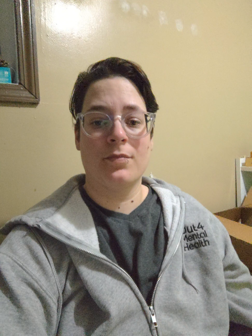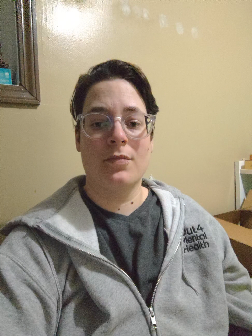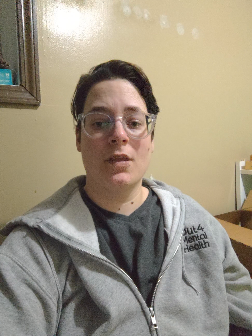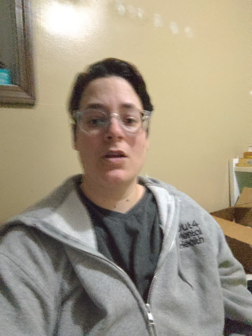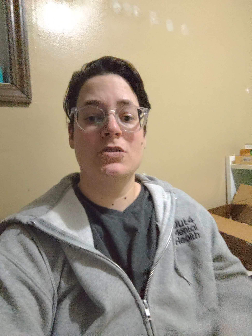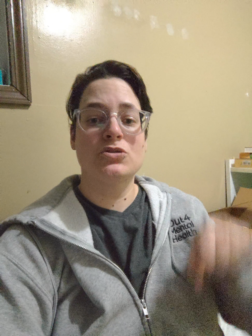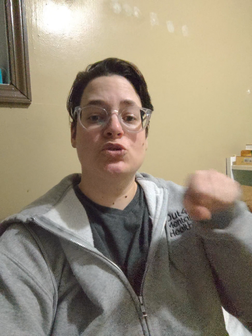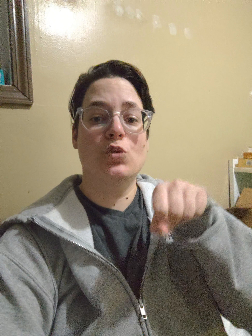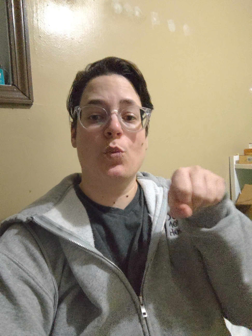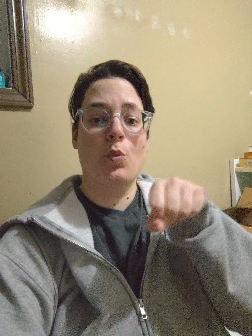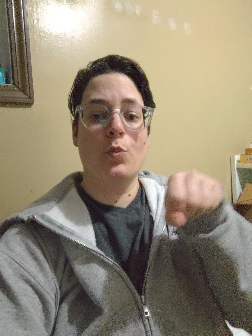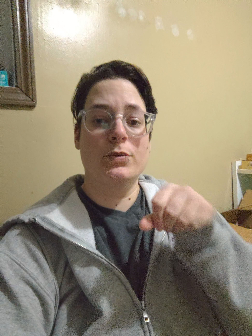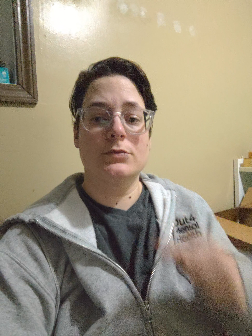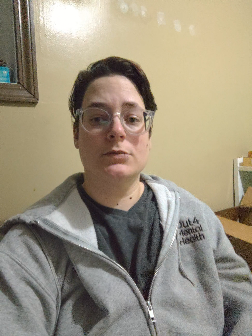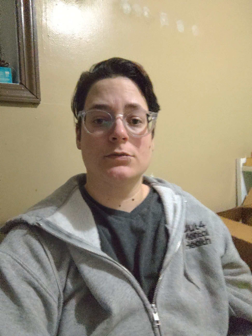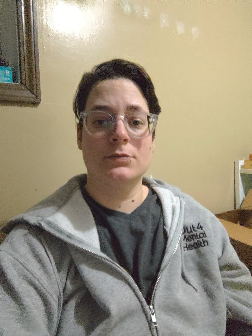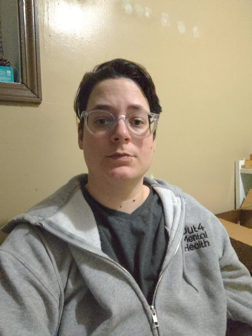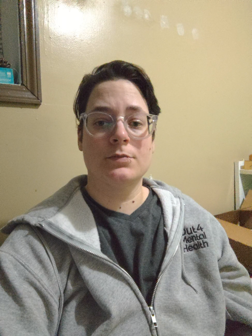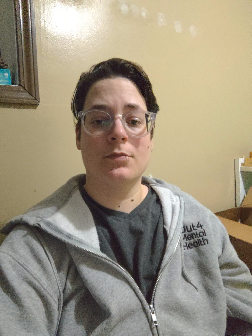shoe